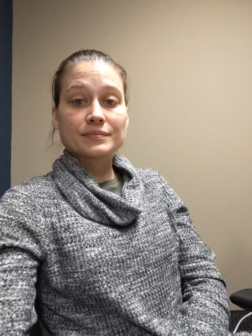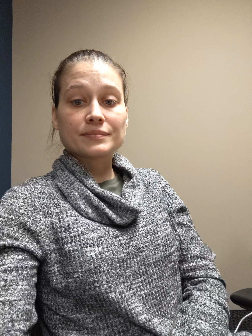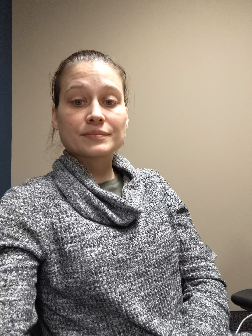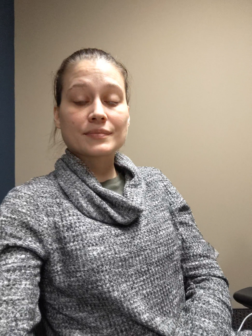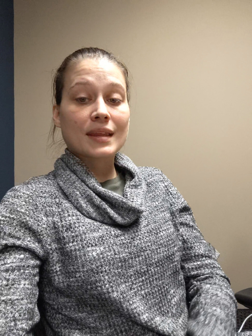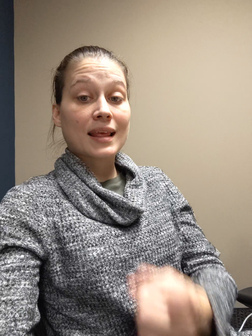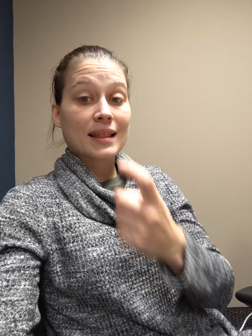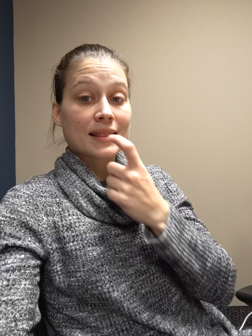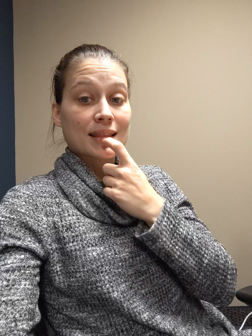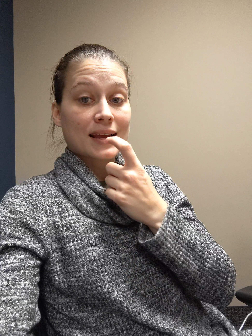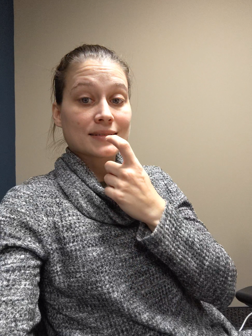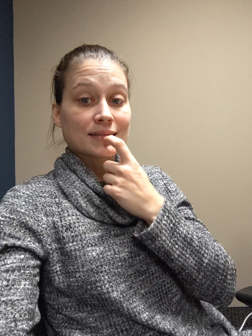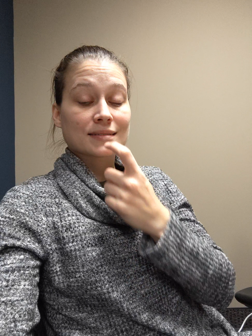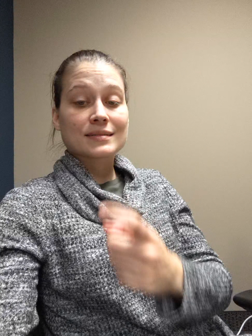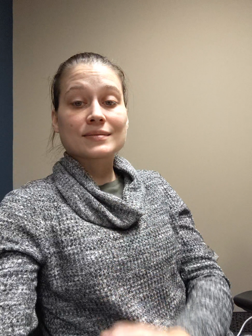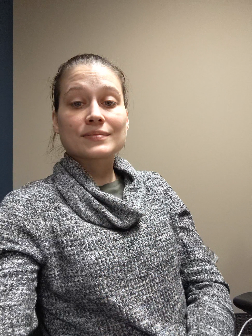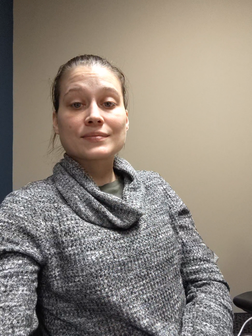window